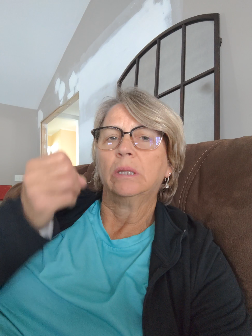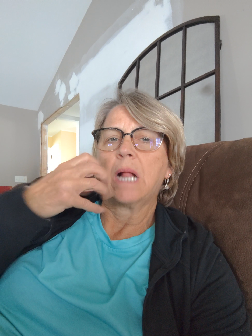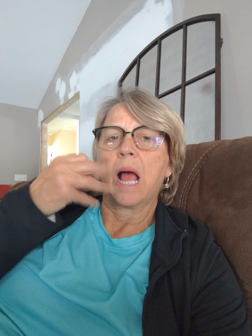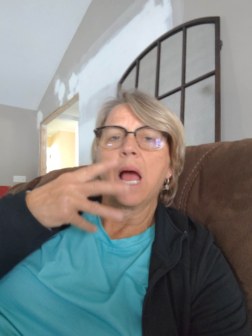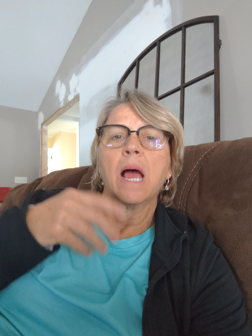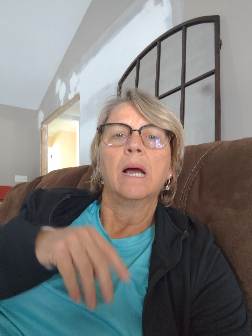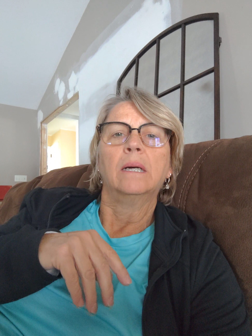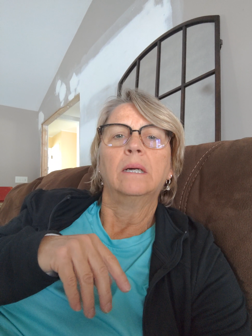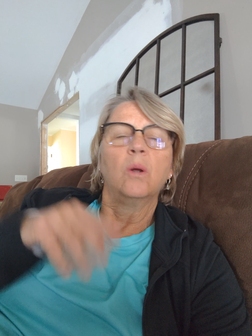snack